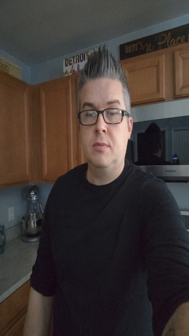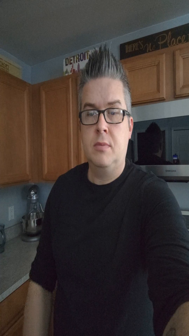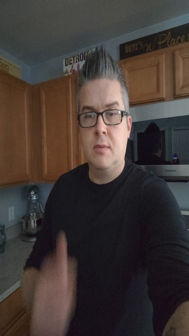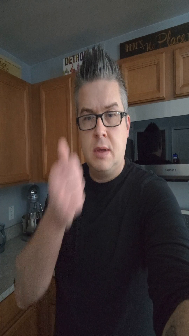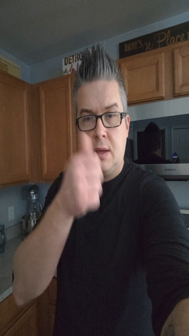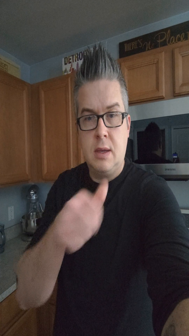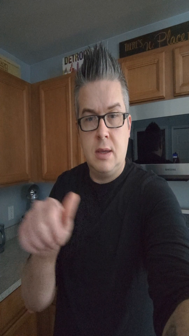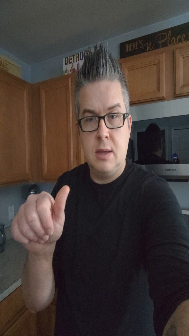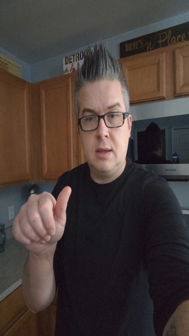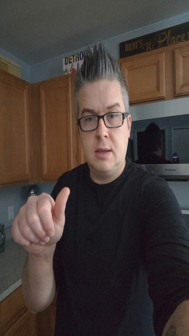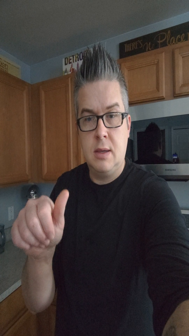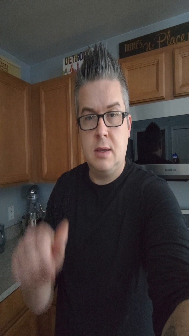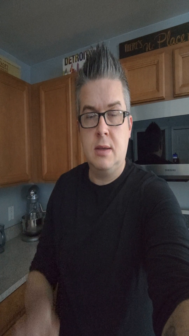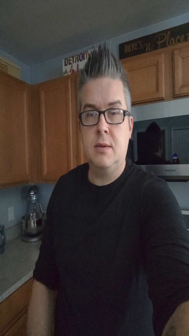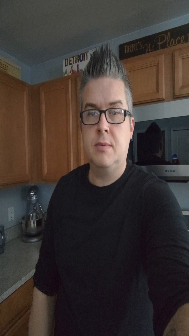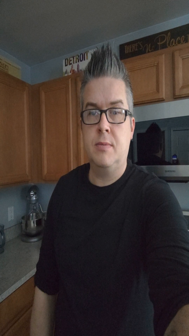any